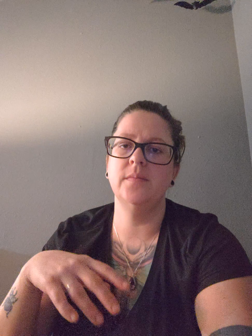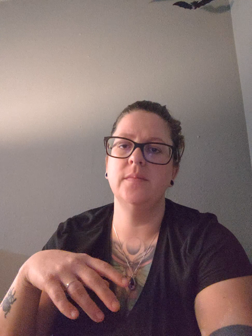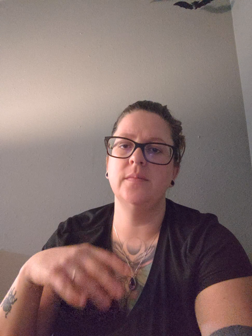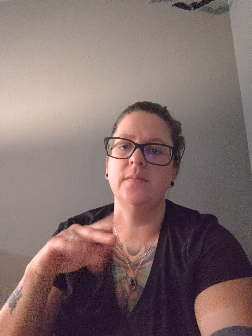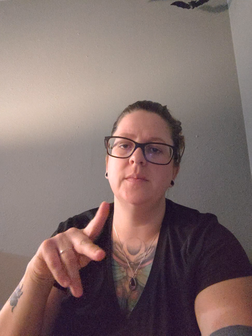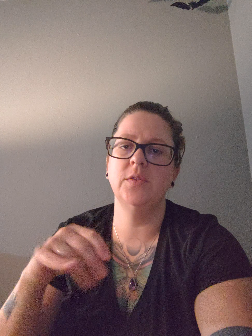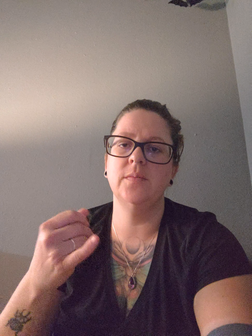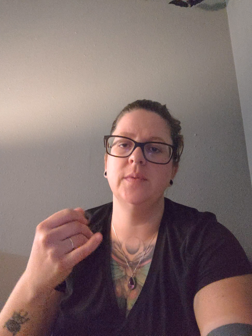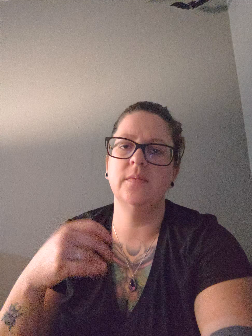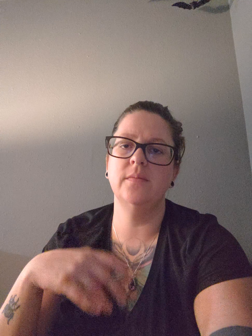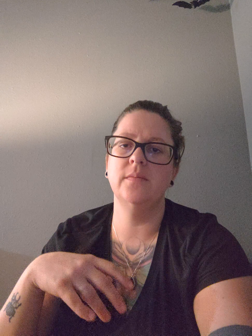pajamas